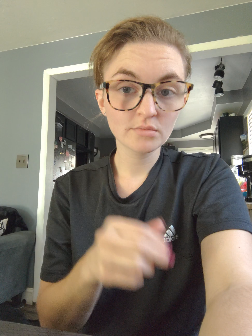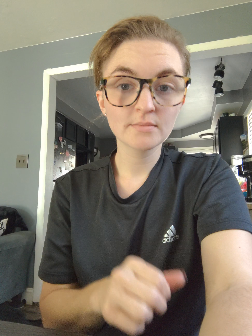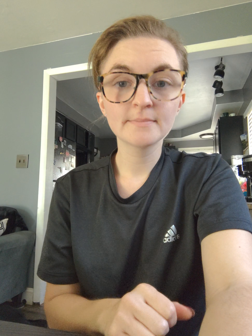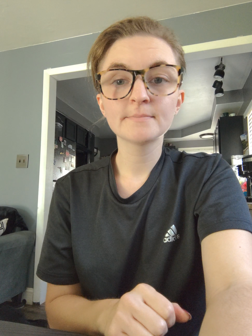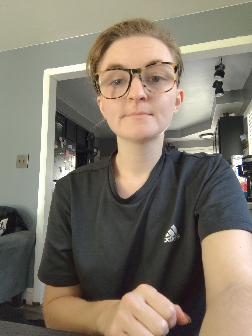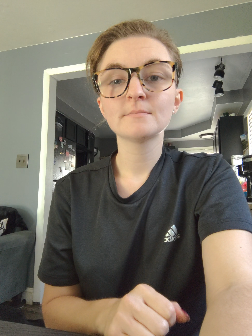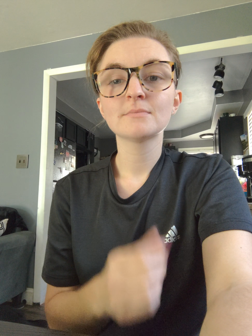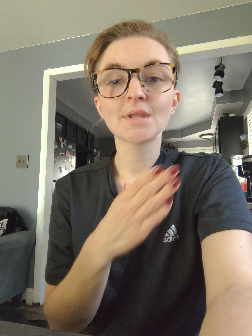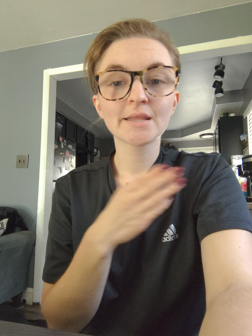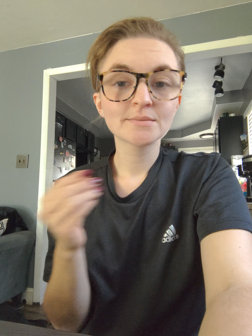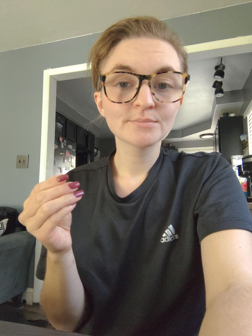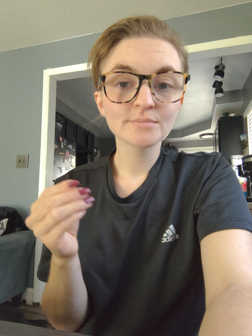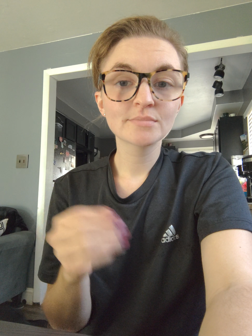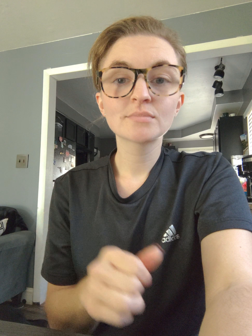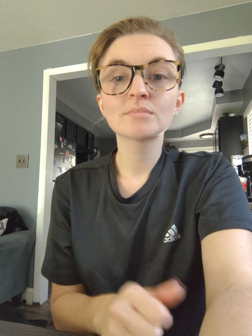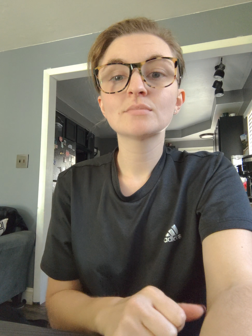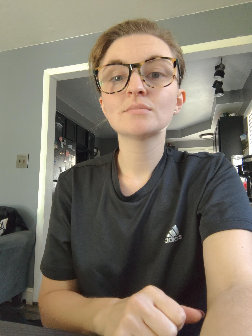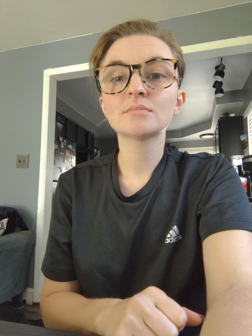and